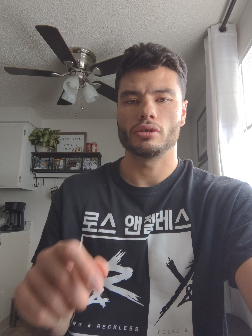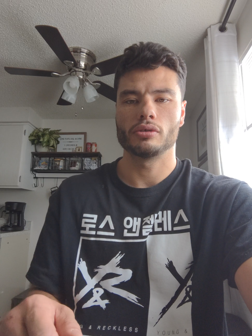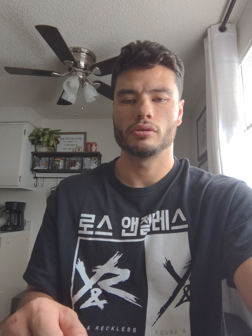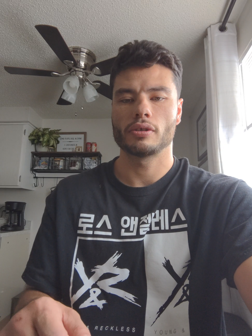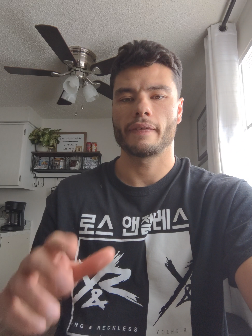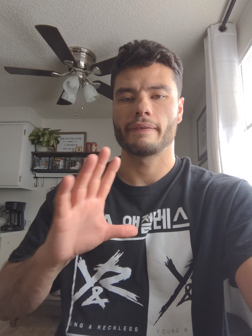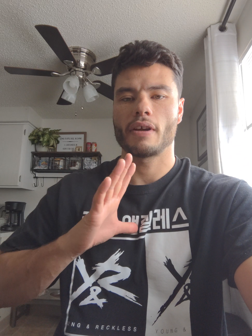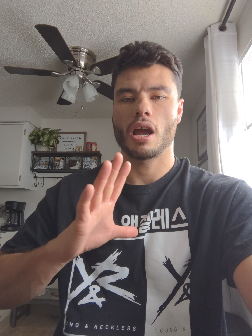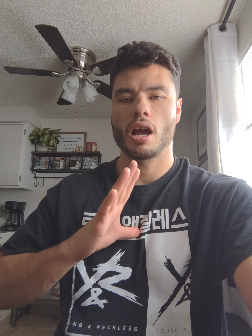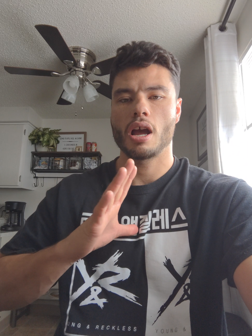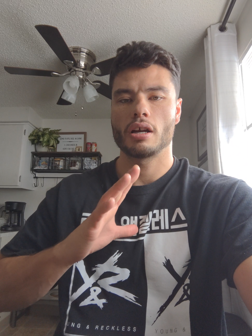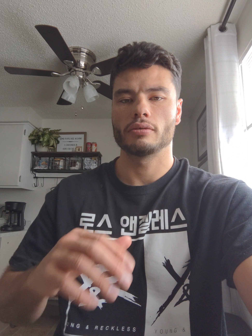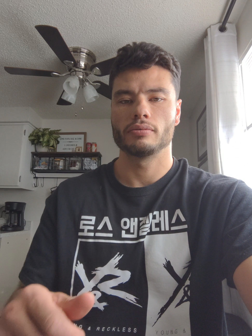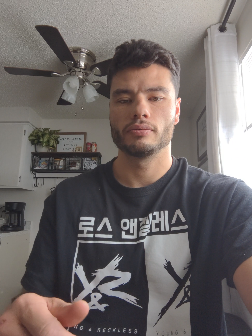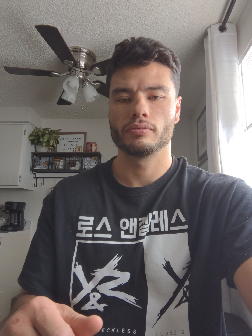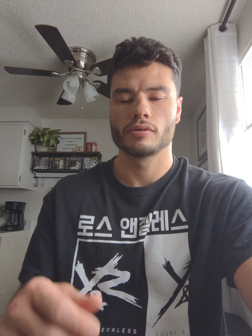fine